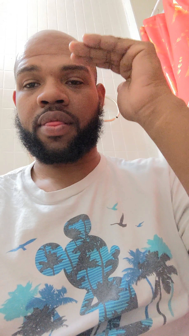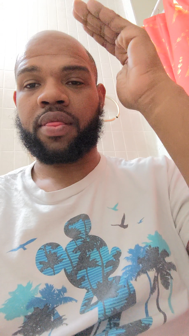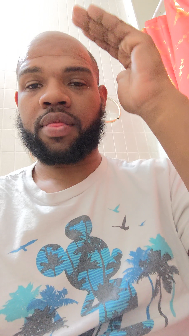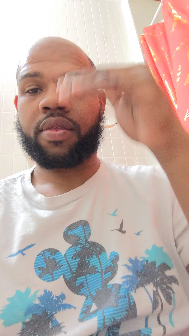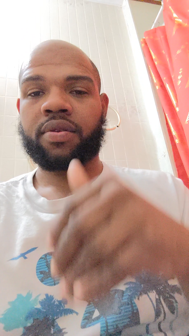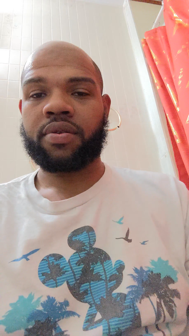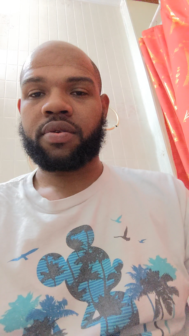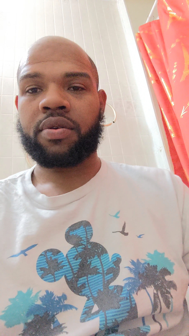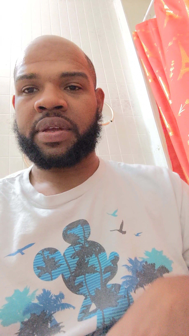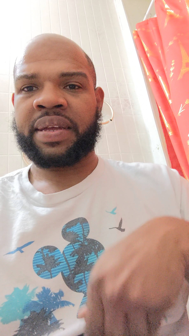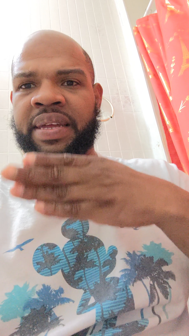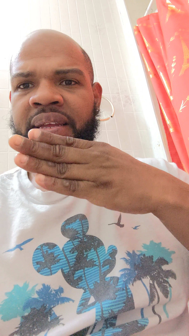kick